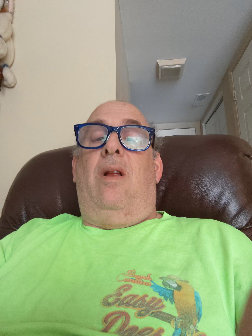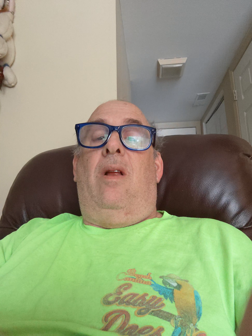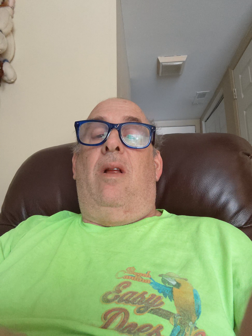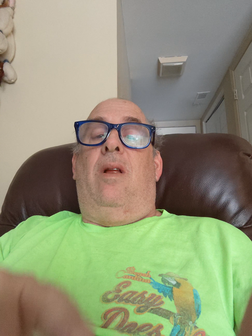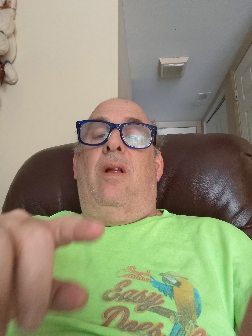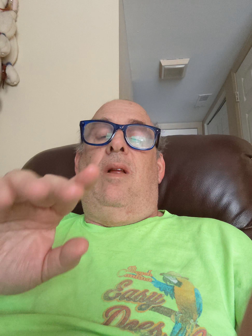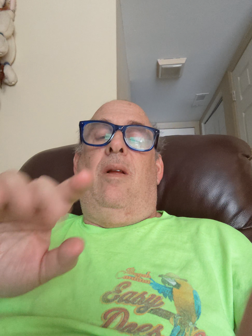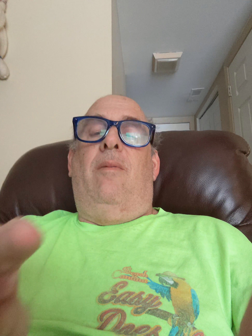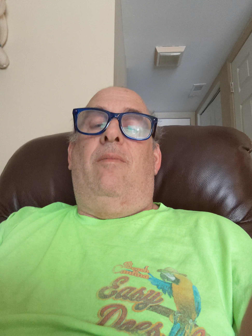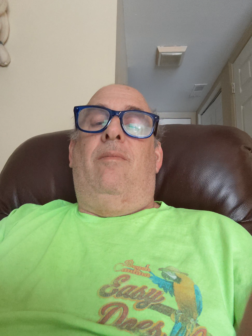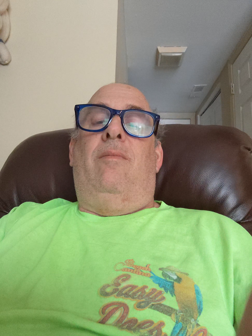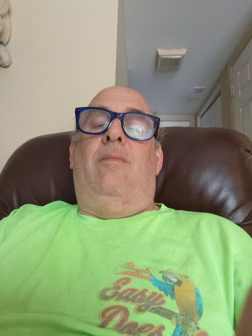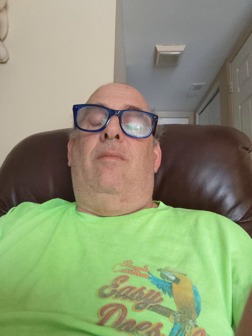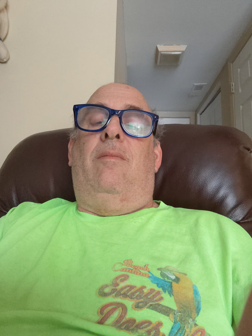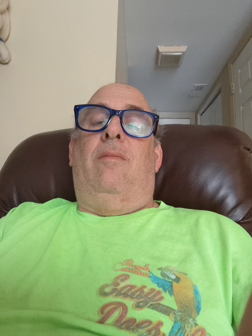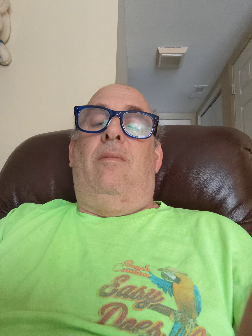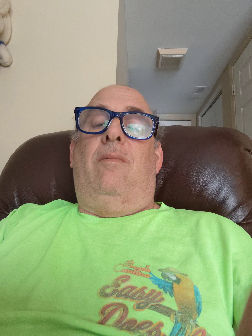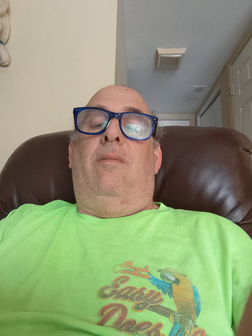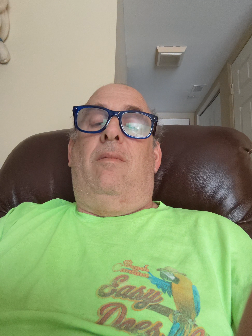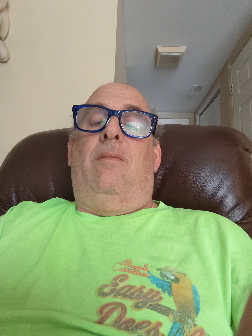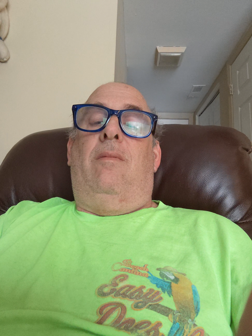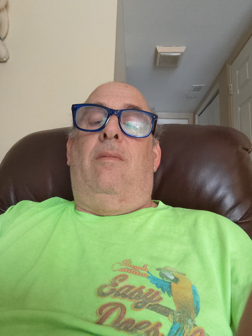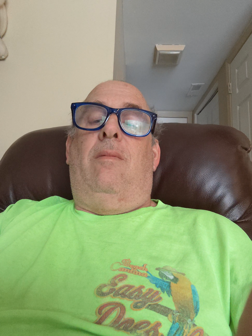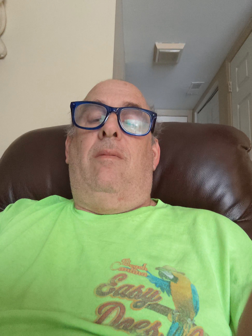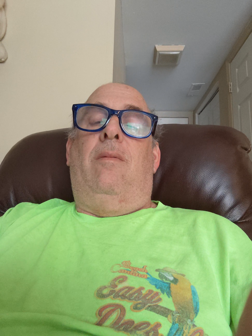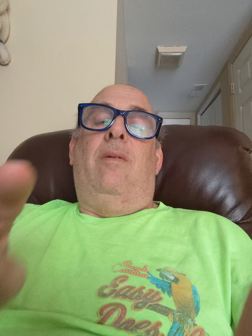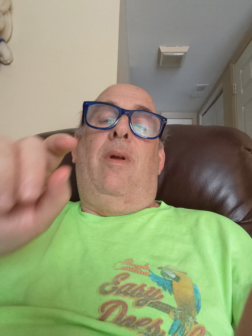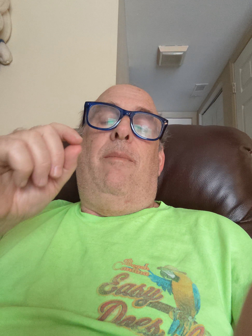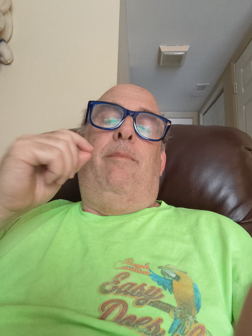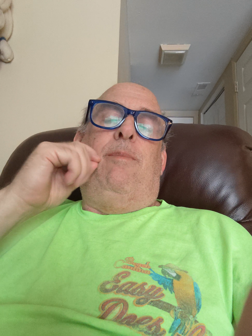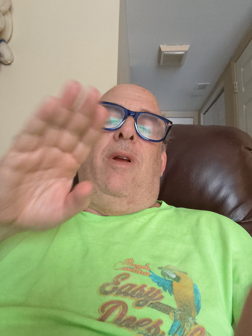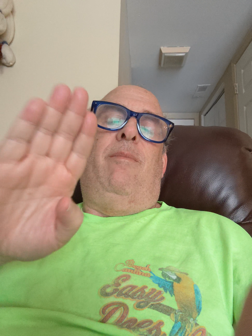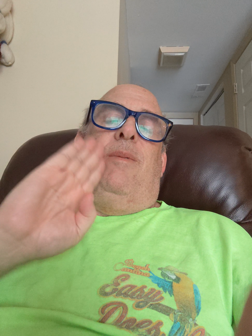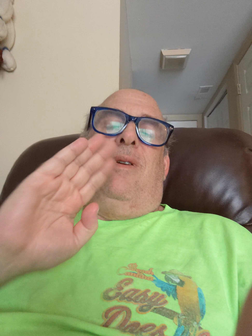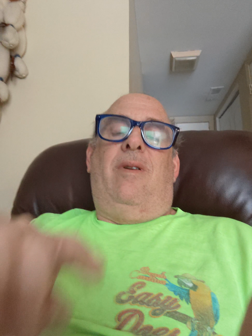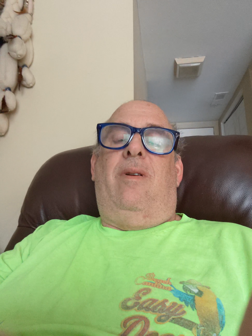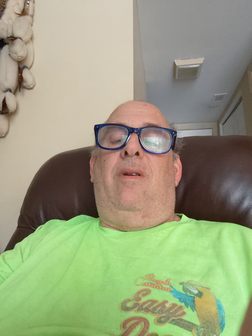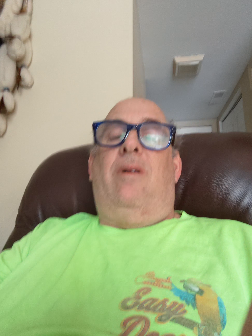bee